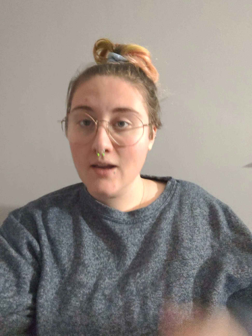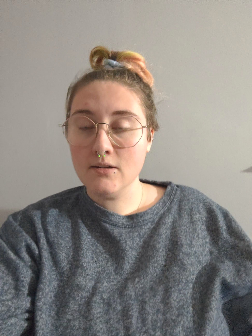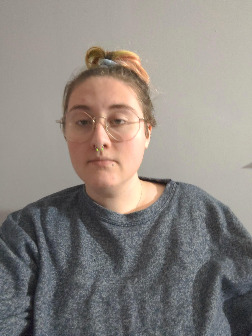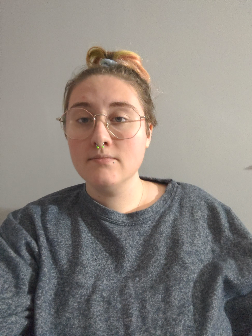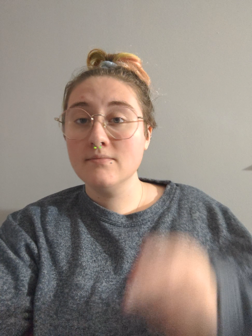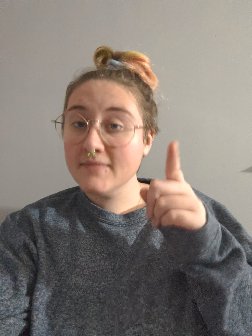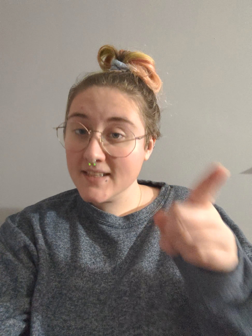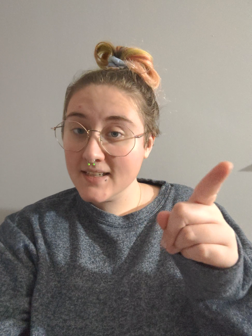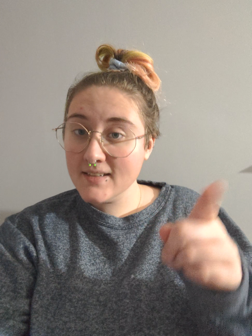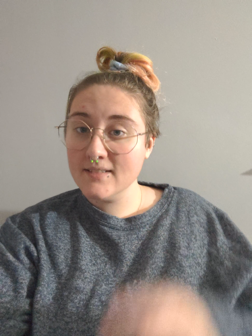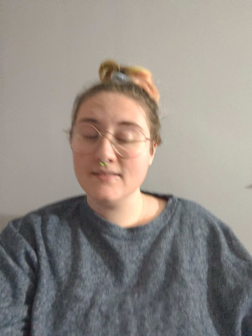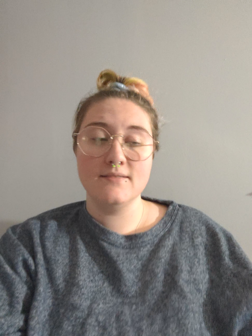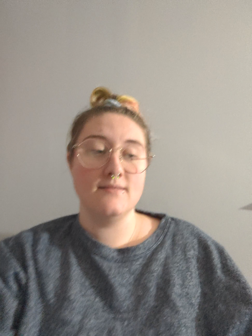he/she/it